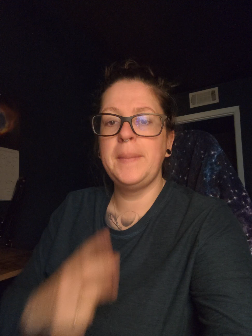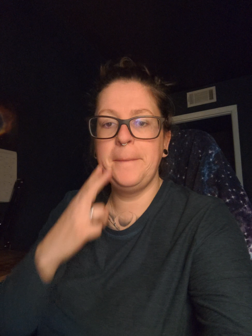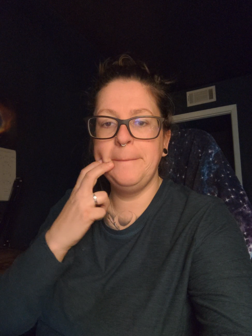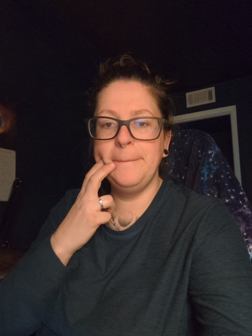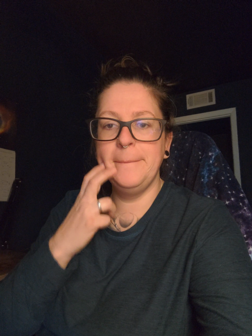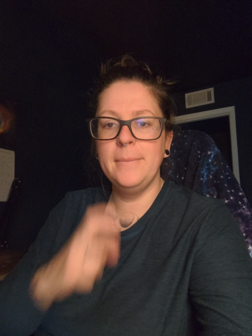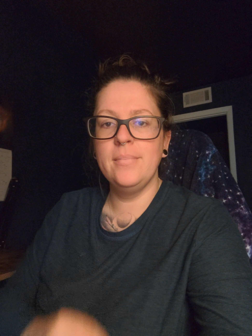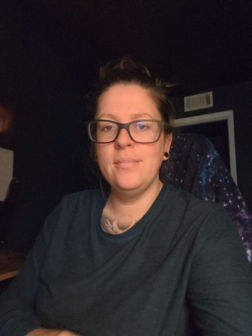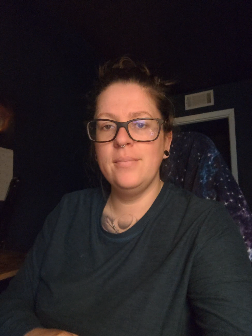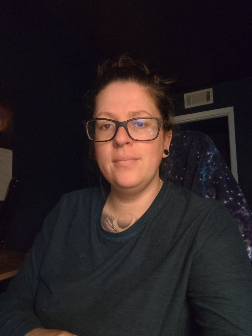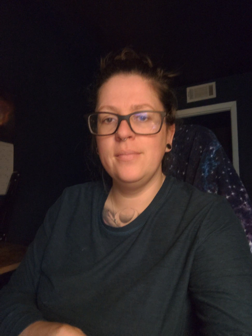gum